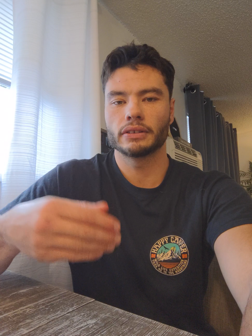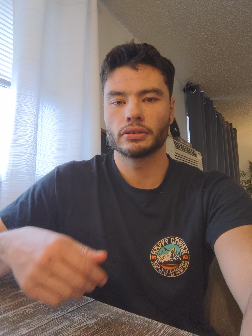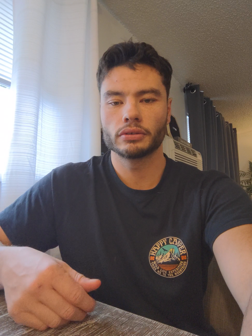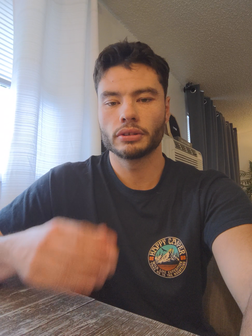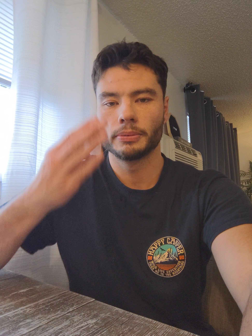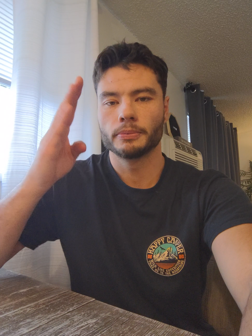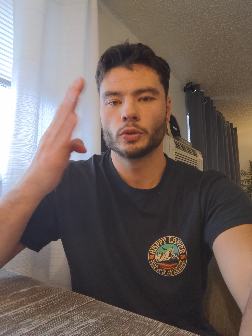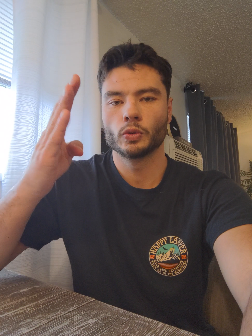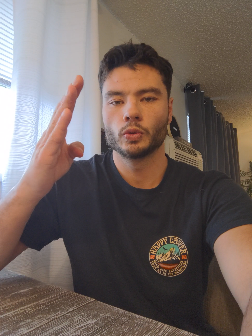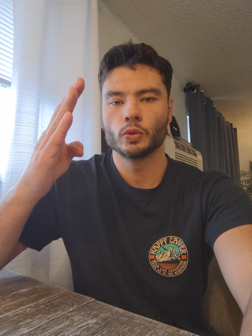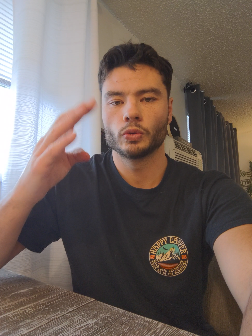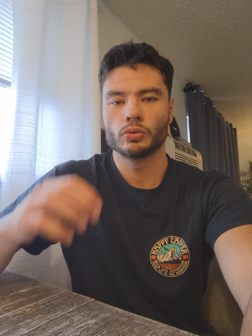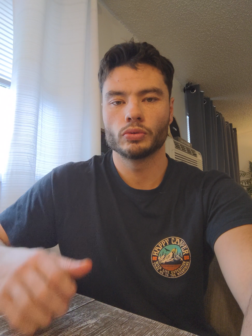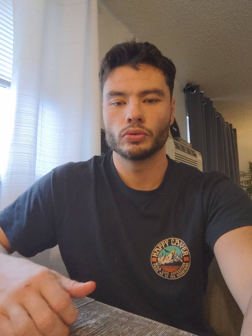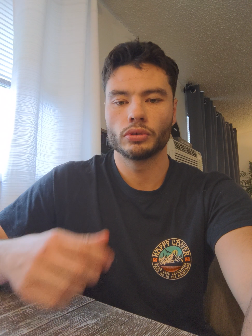blue